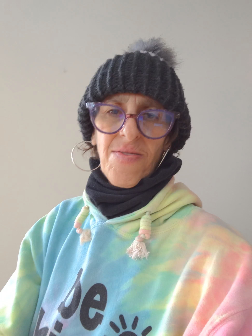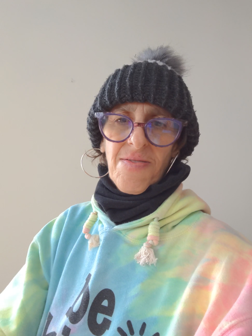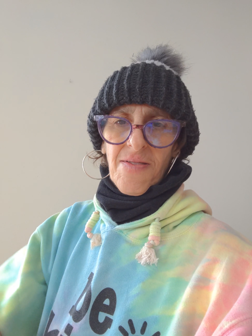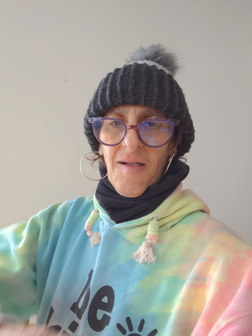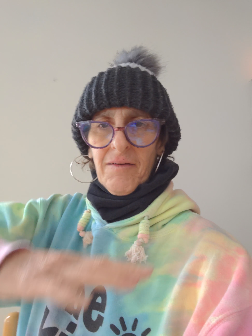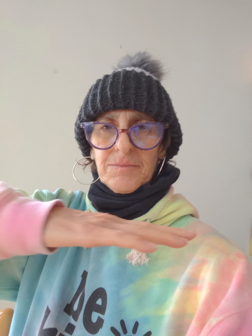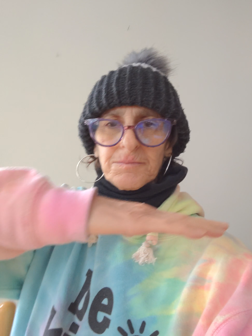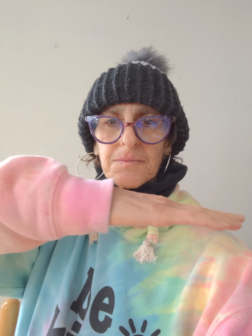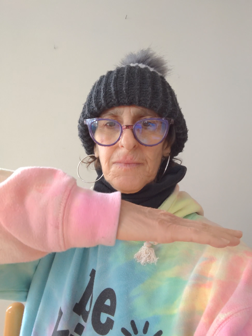table